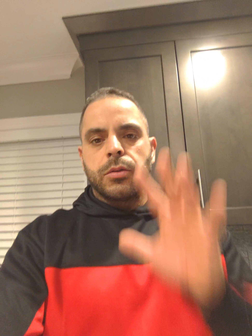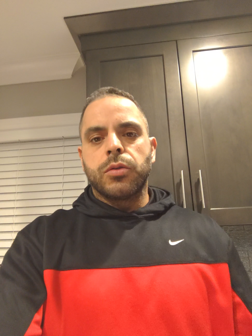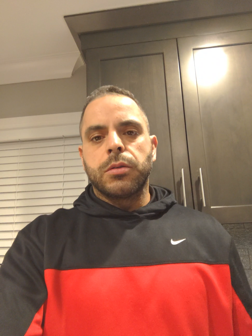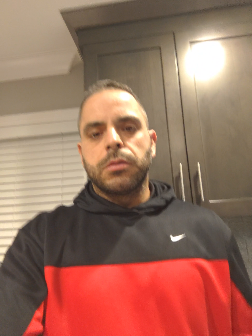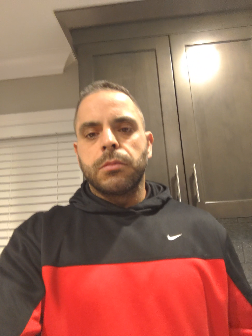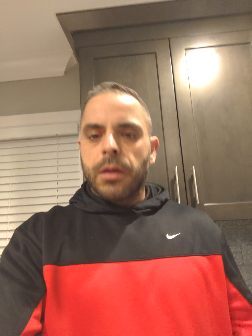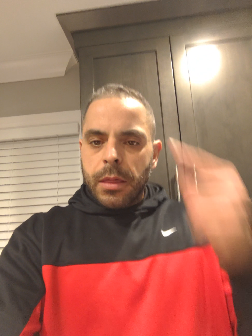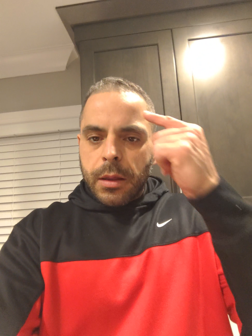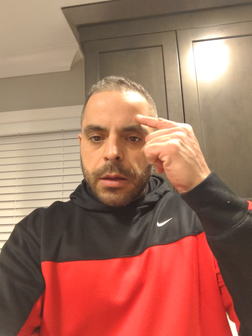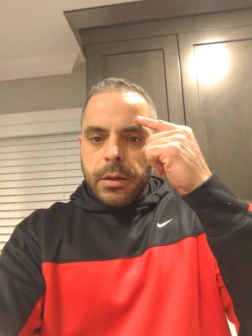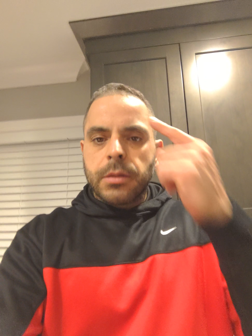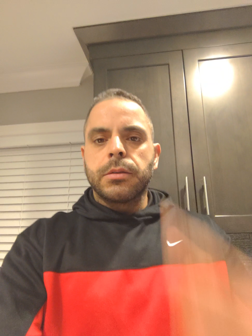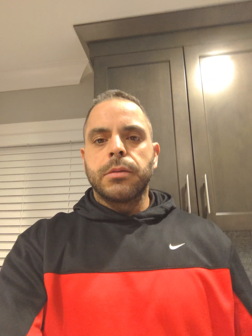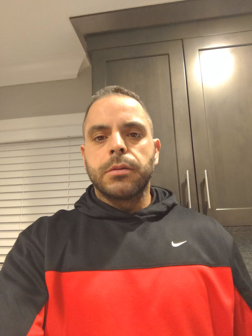think